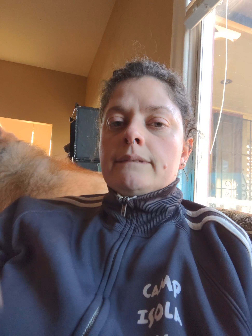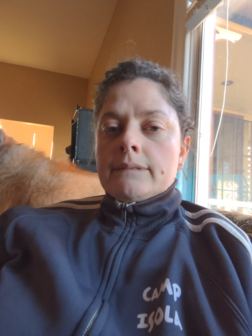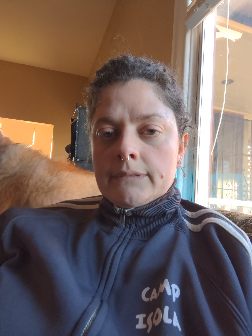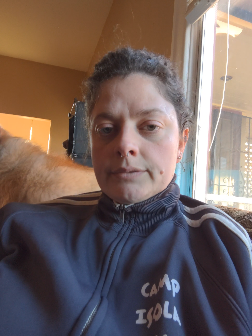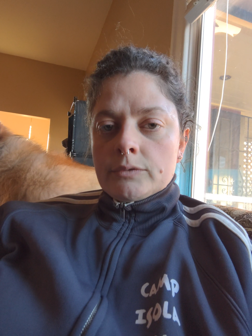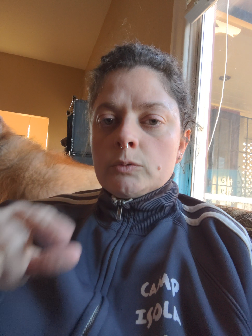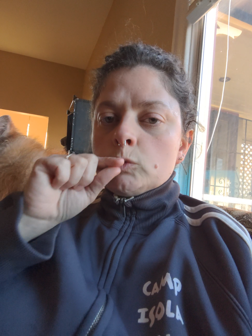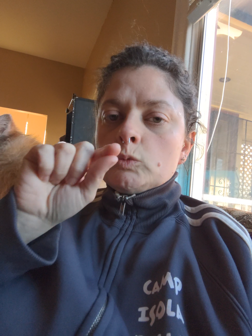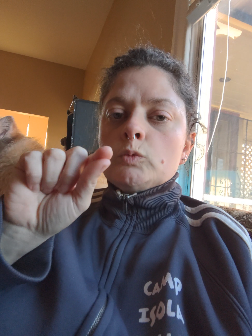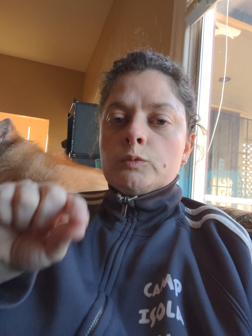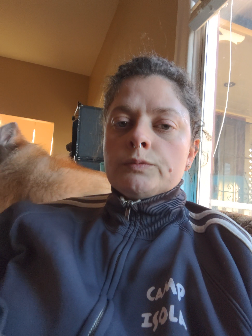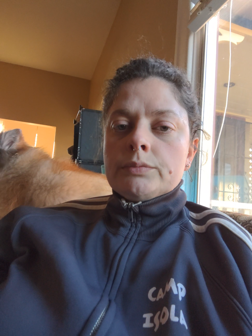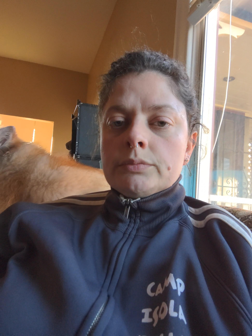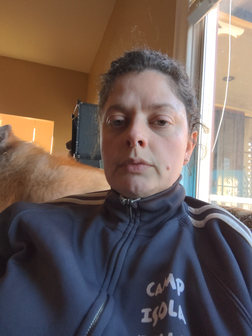goose